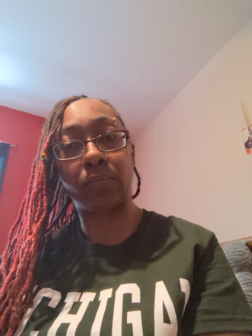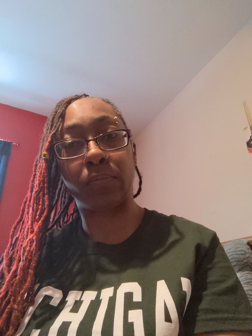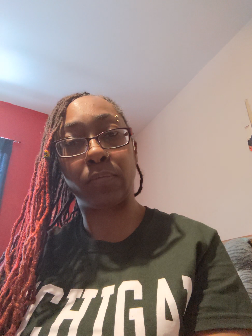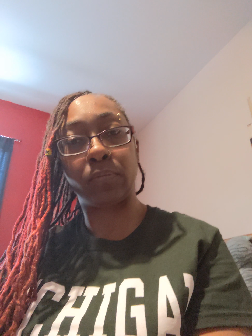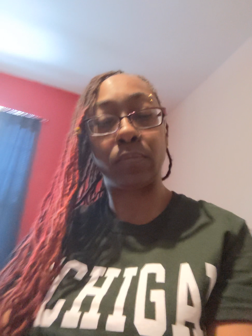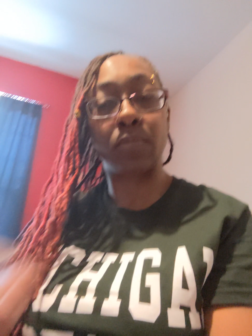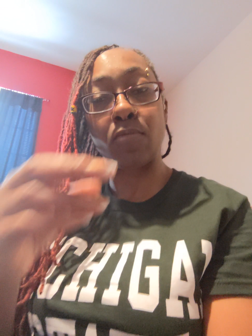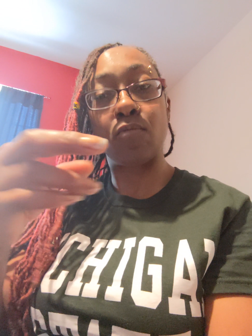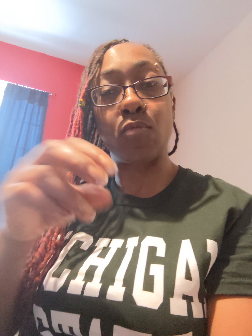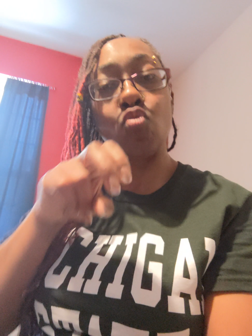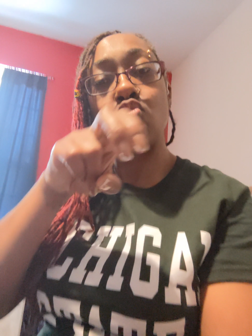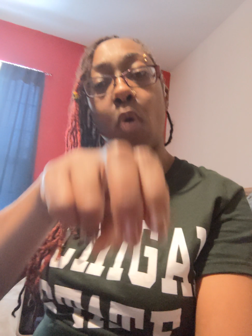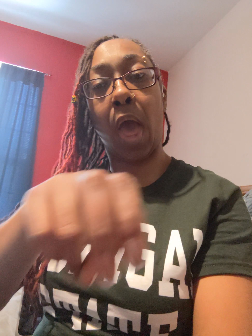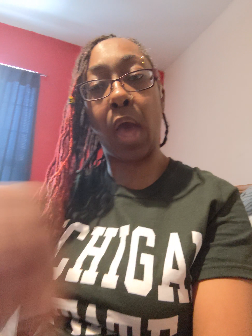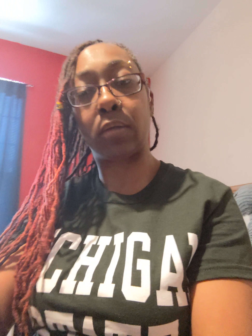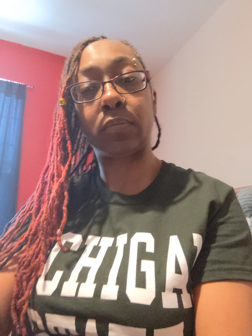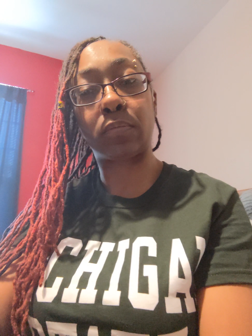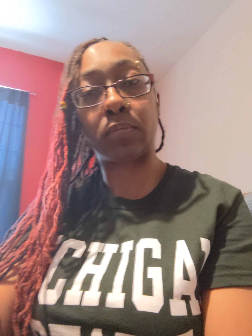ride